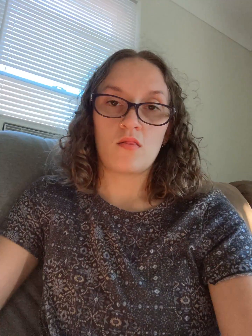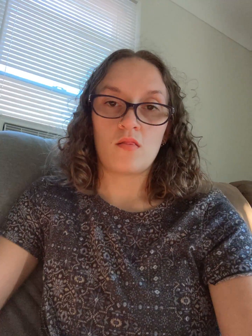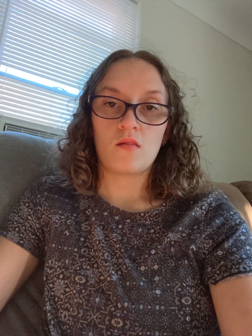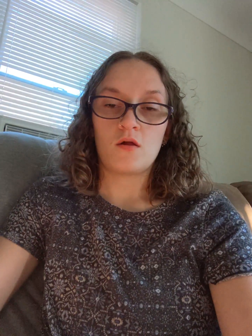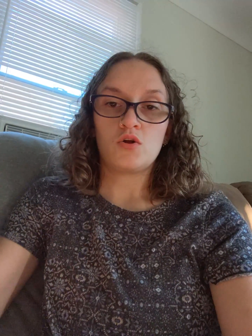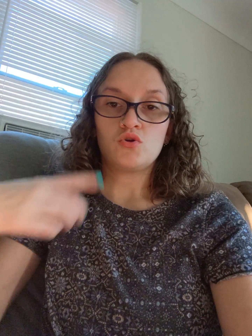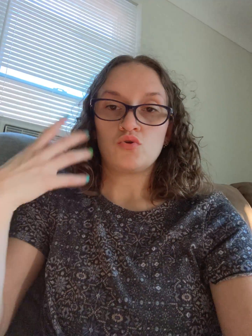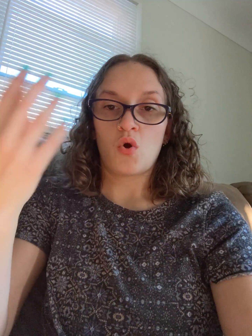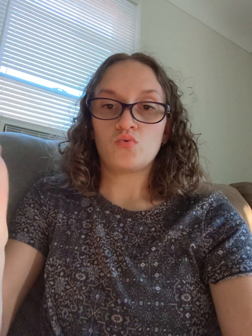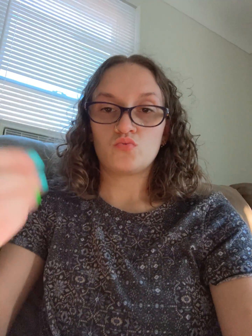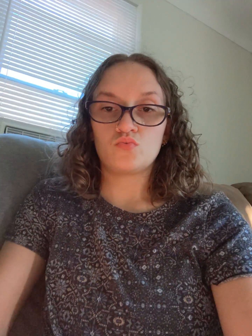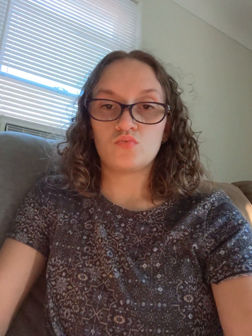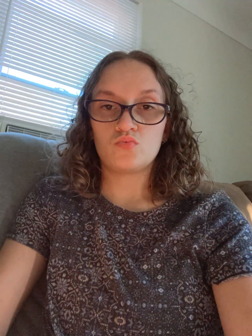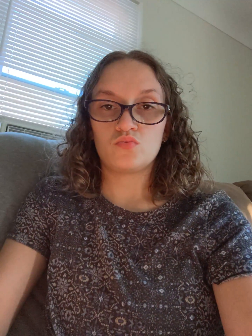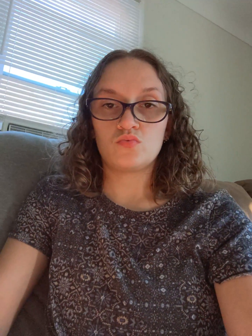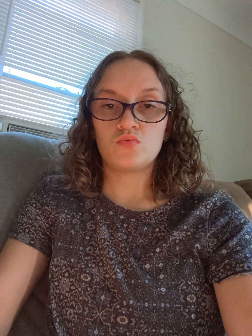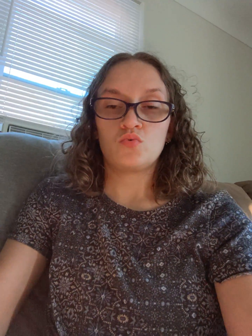going to